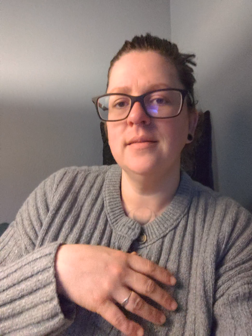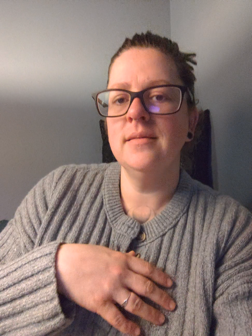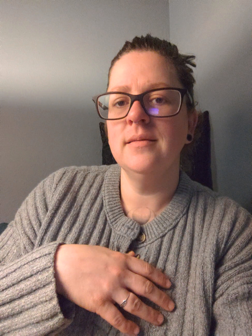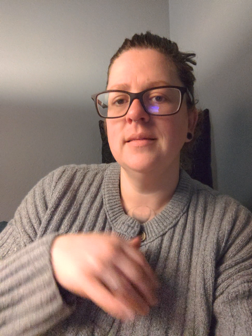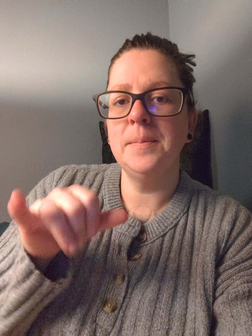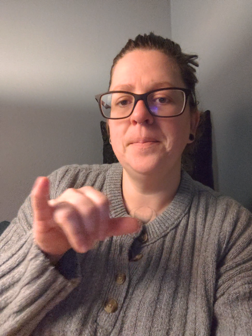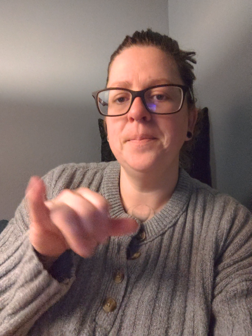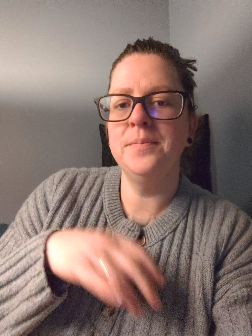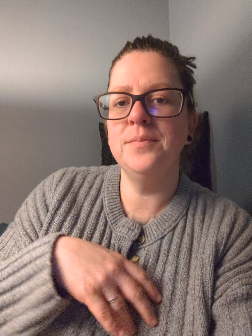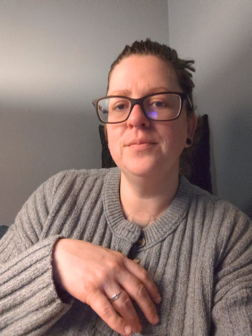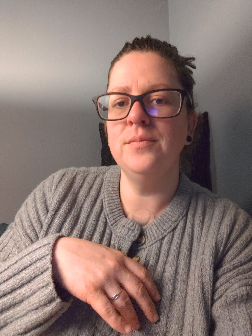same